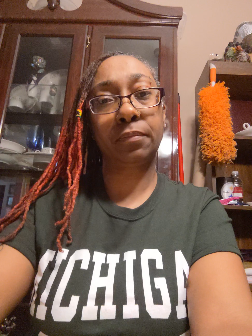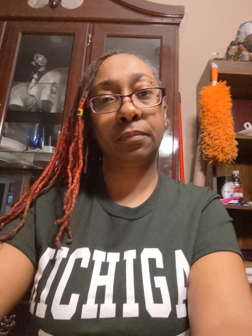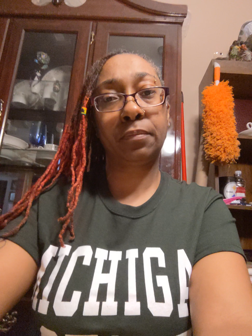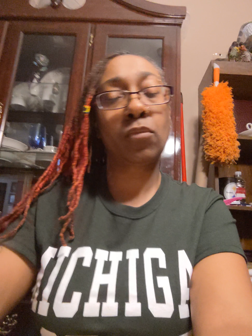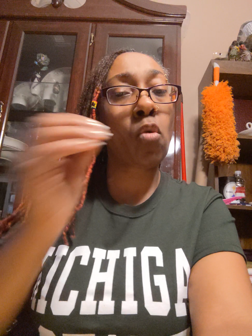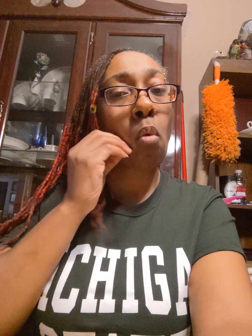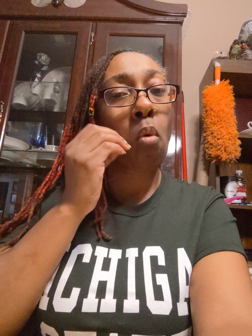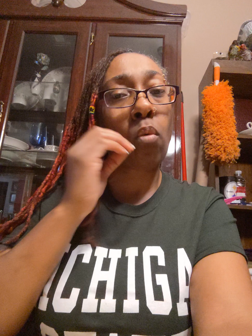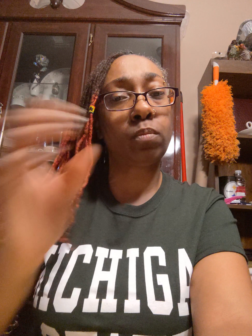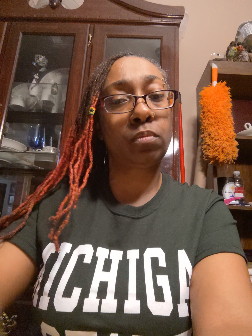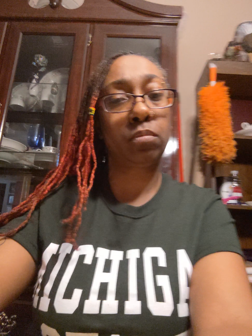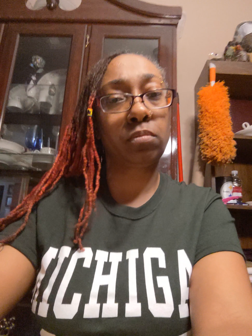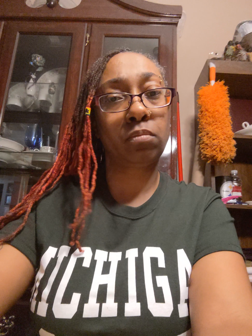home